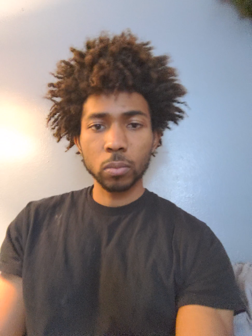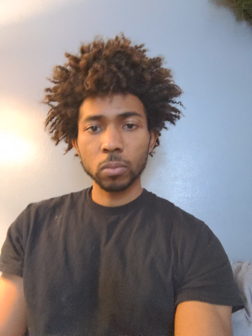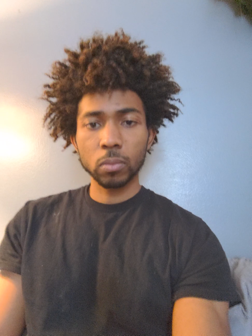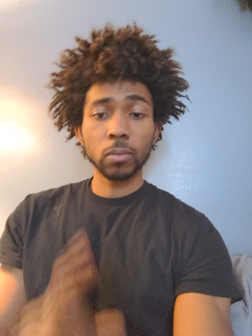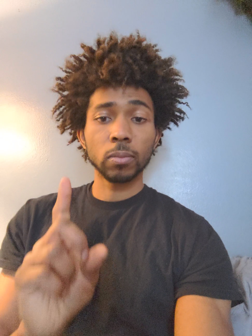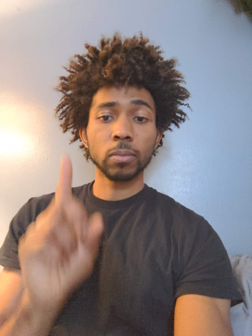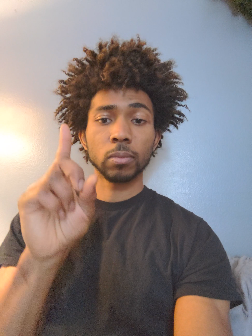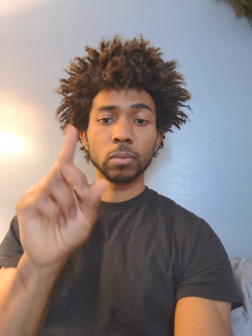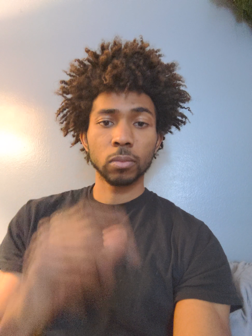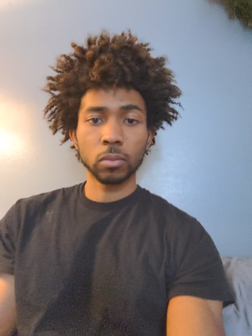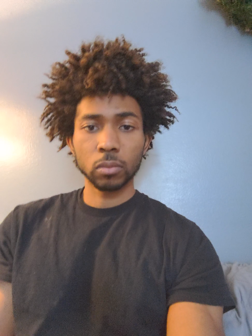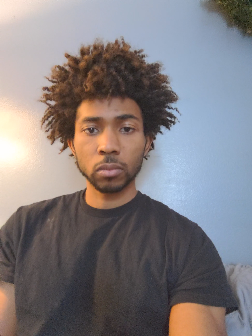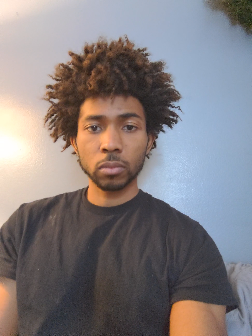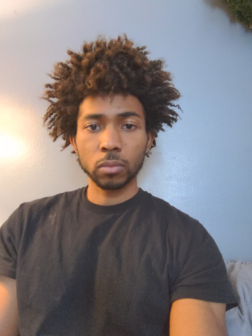up